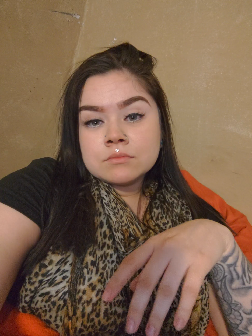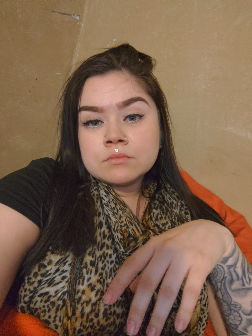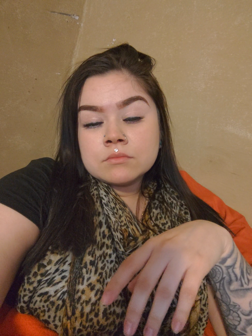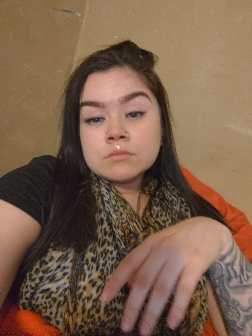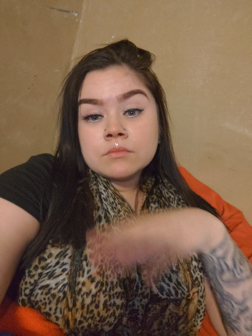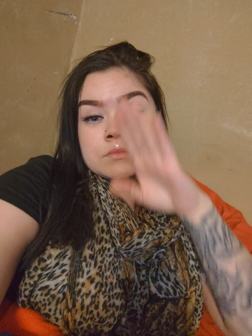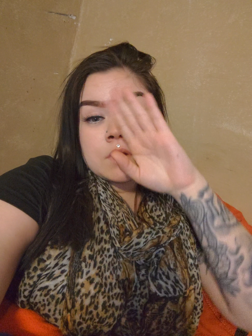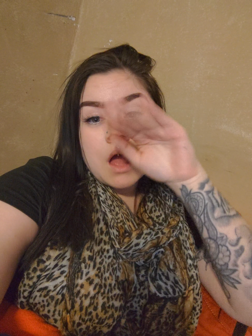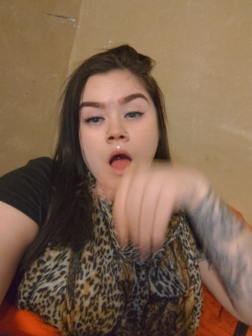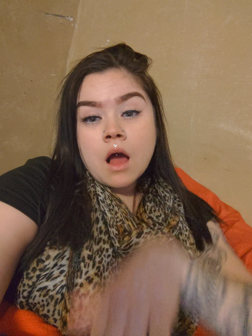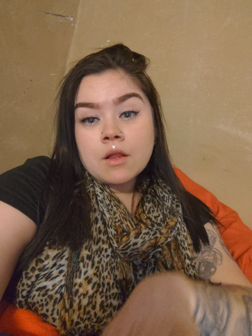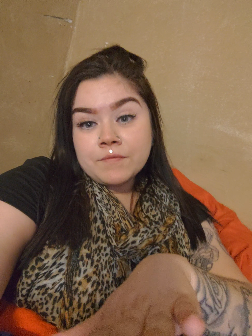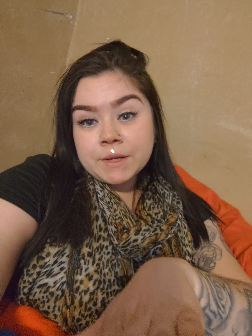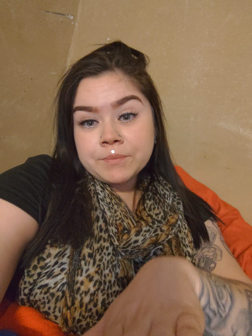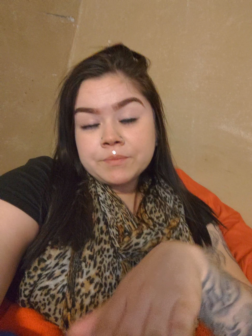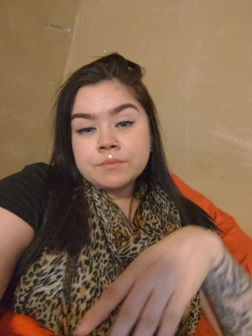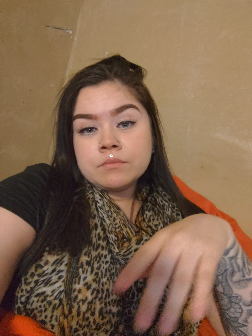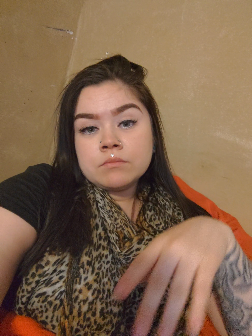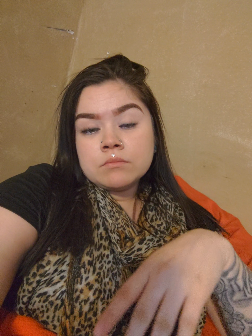elephant